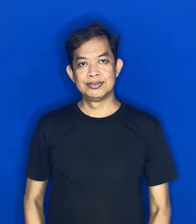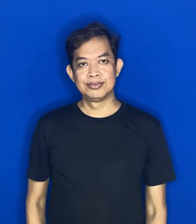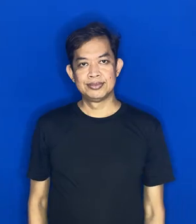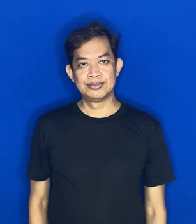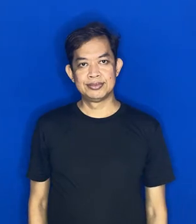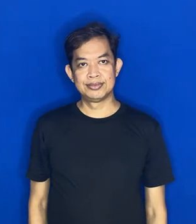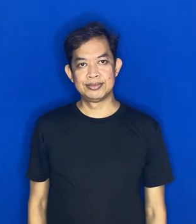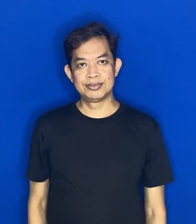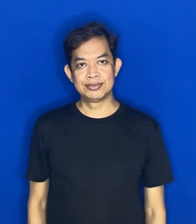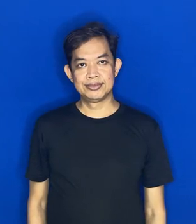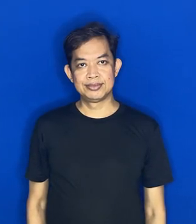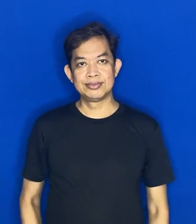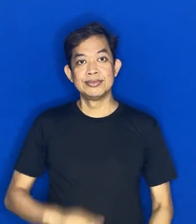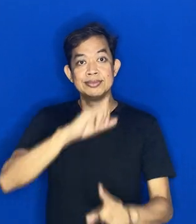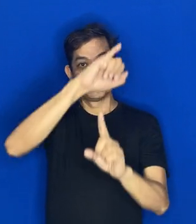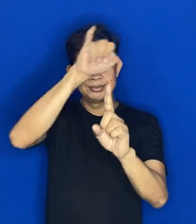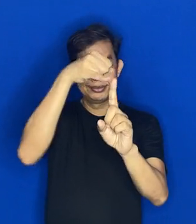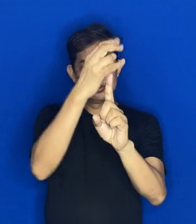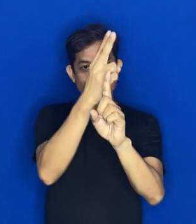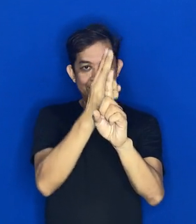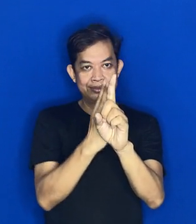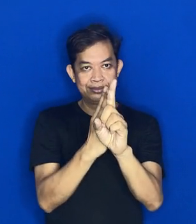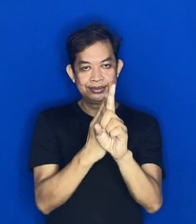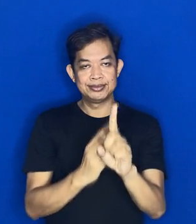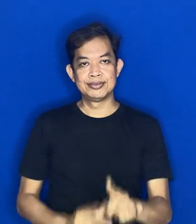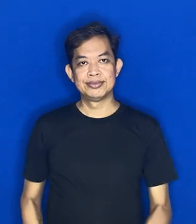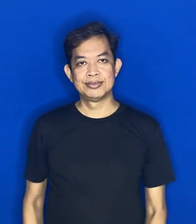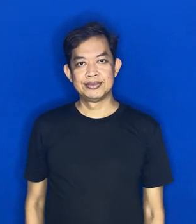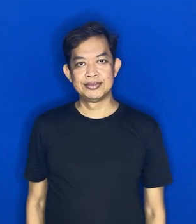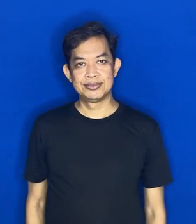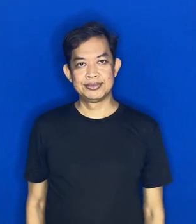june